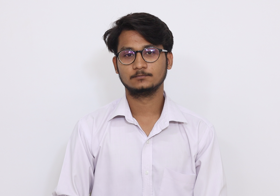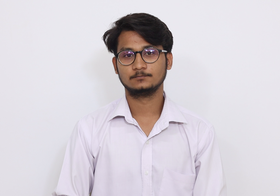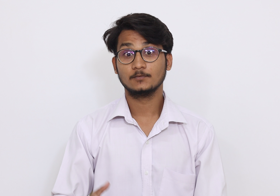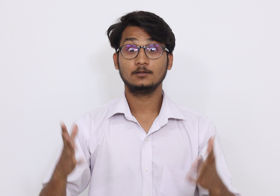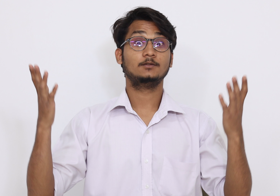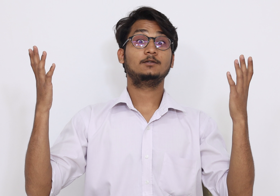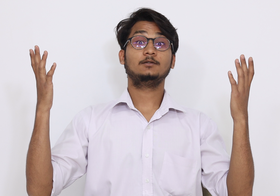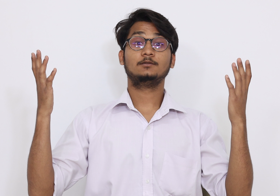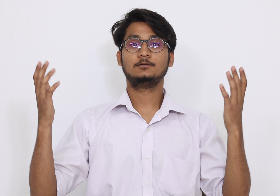surprise